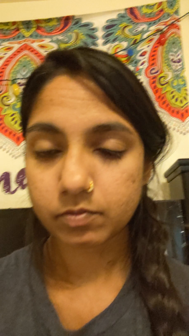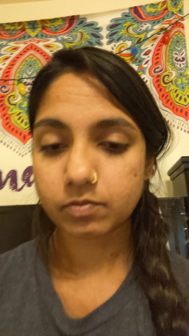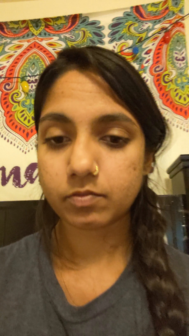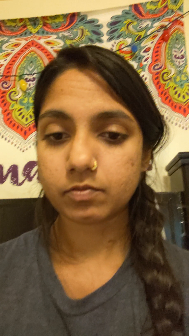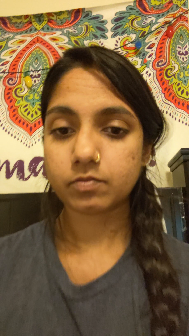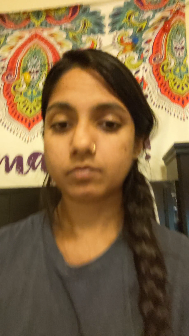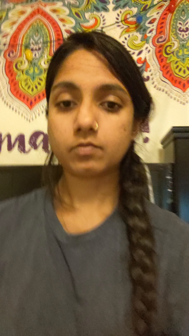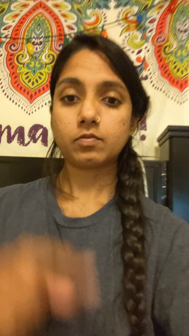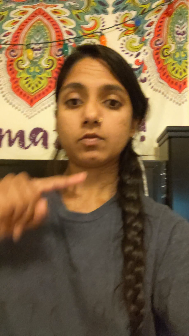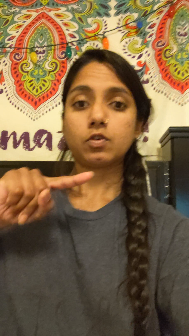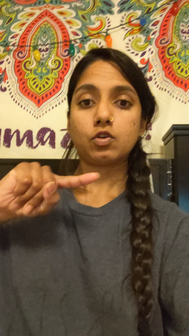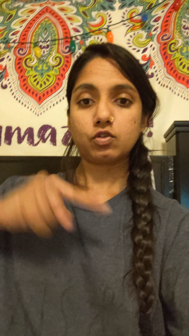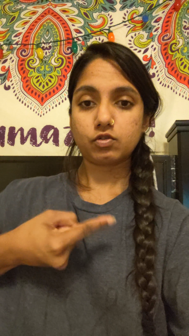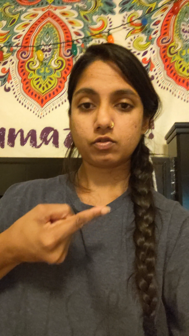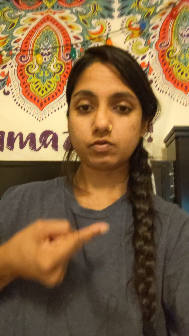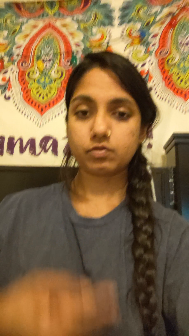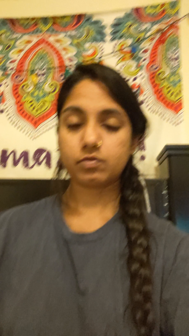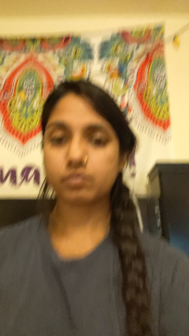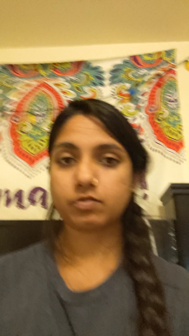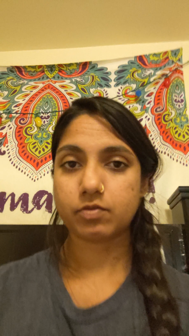hurt